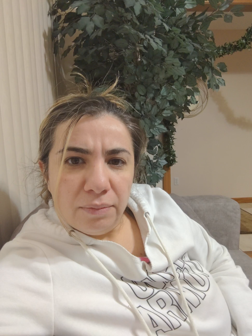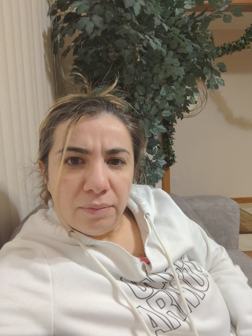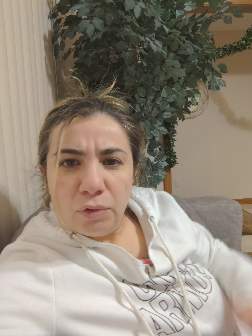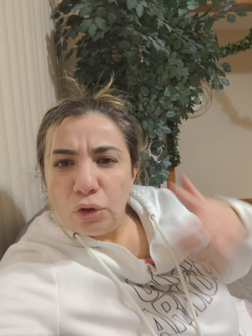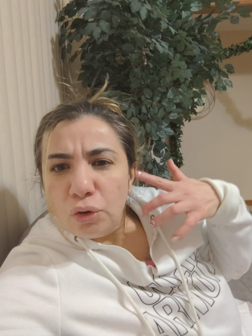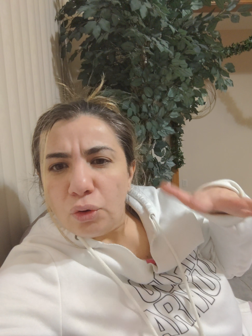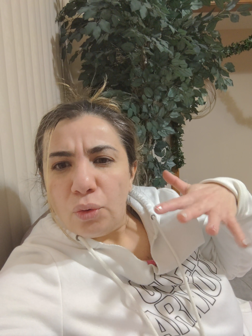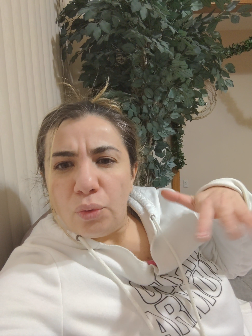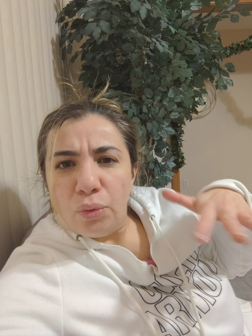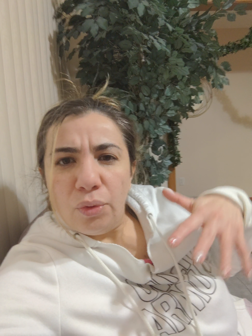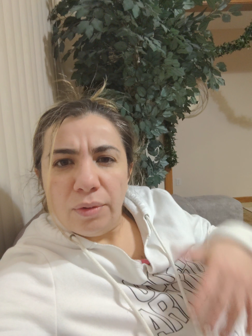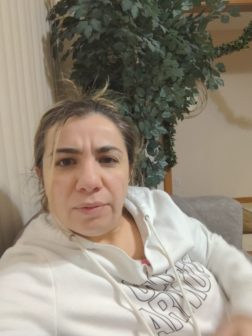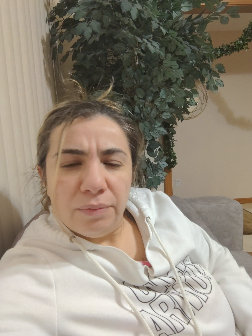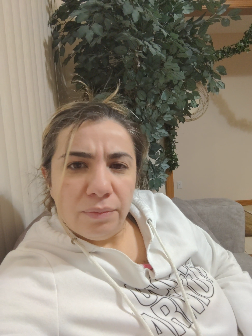noisy